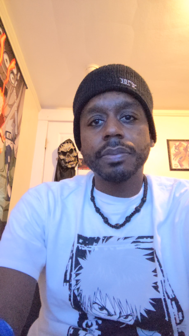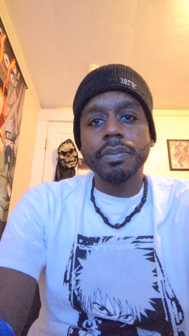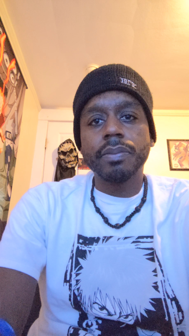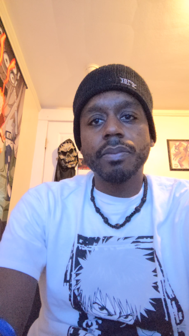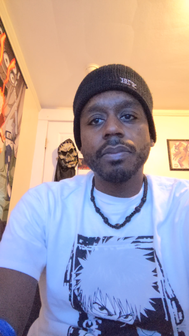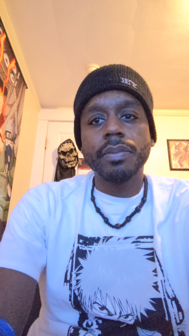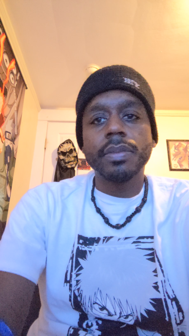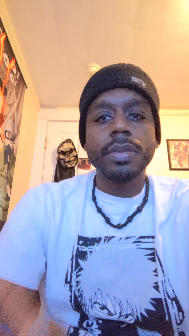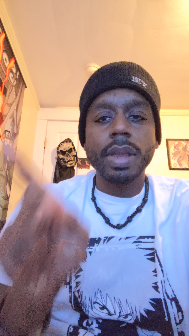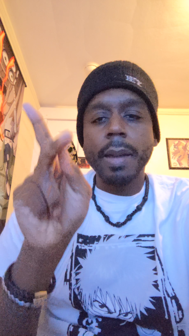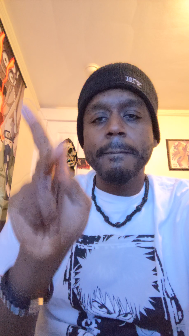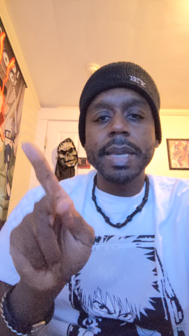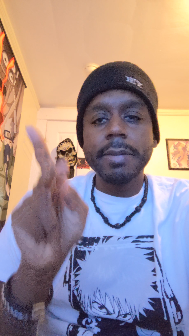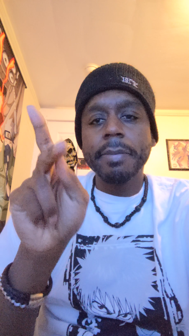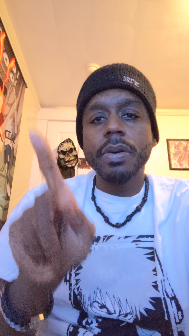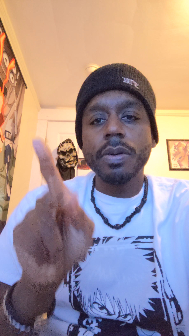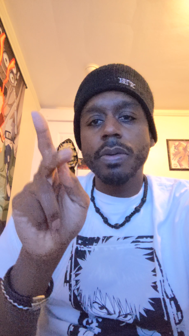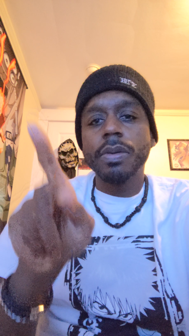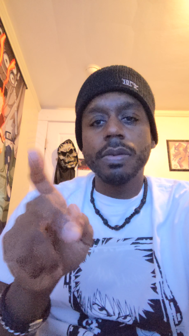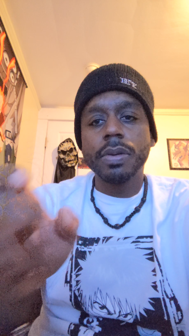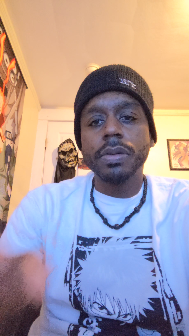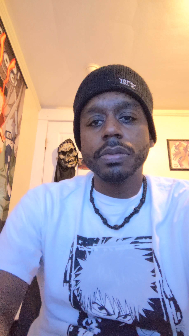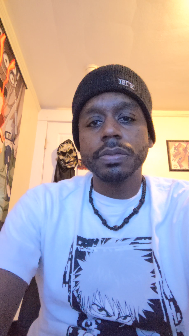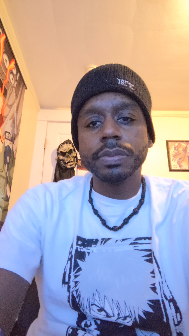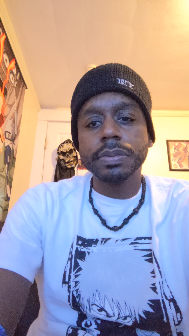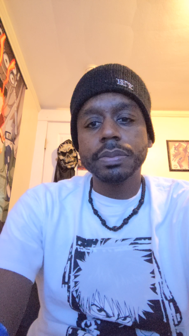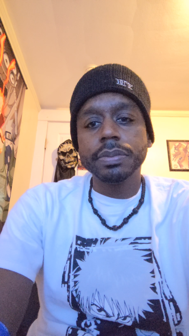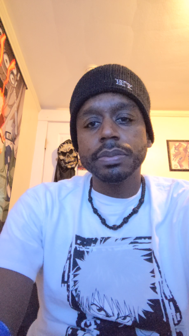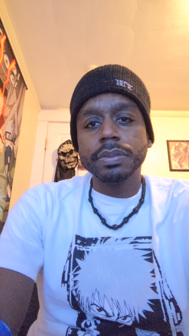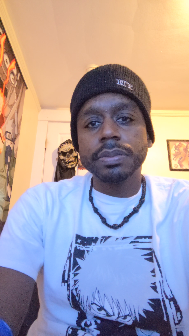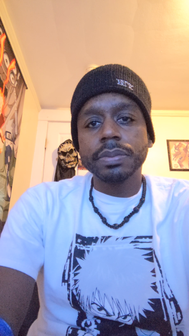people